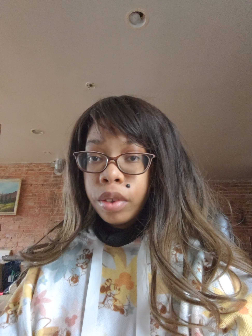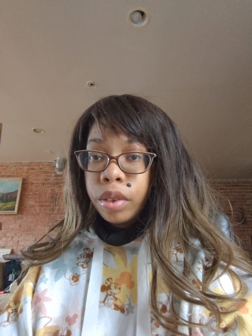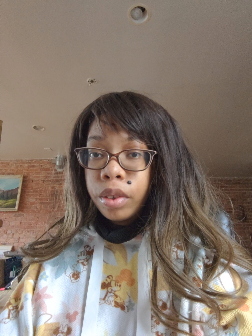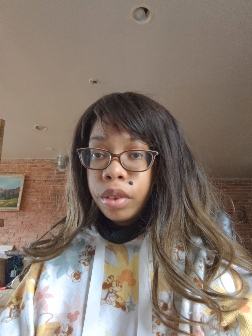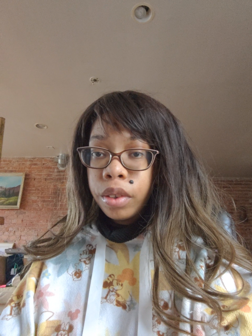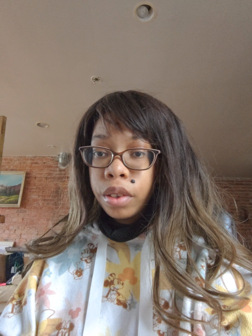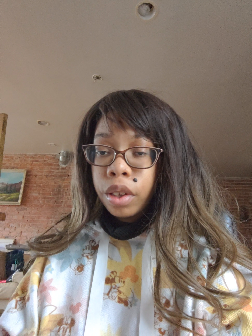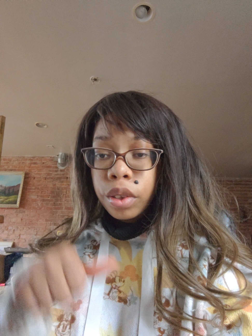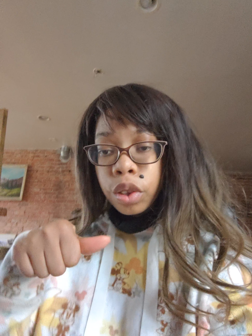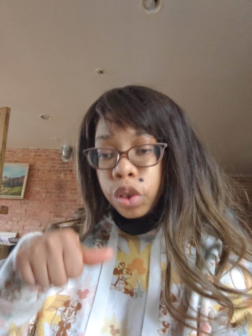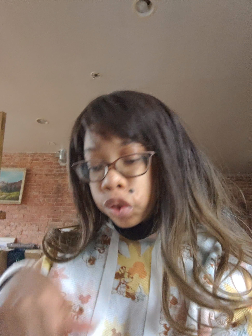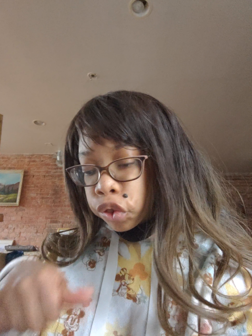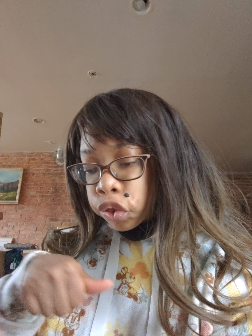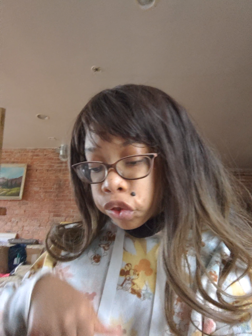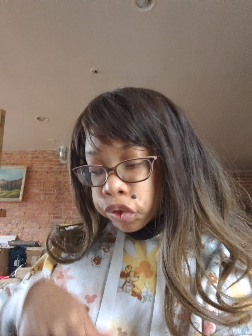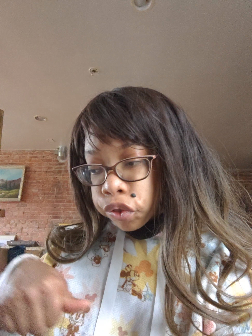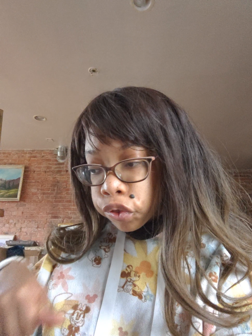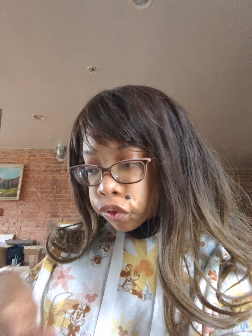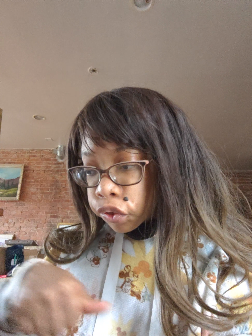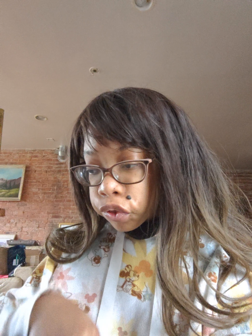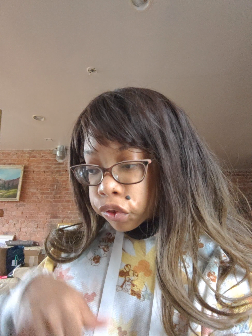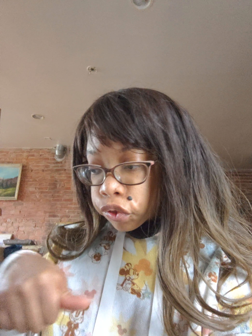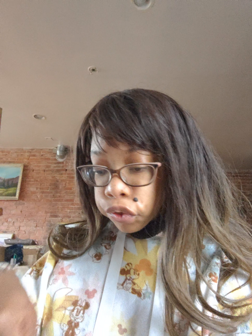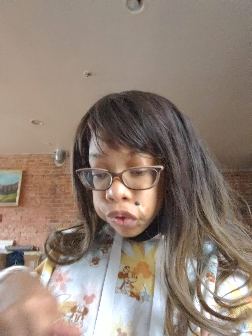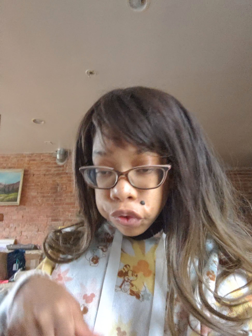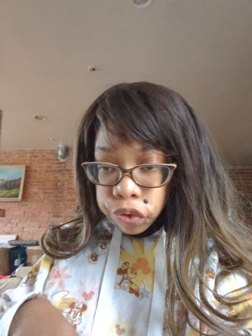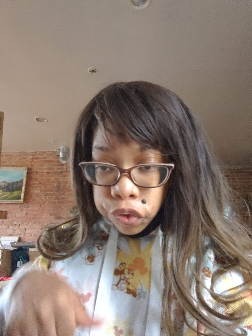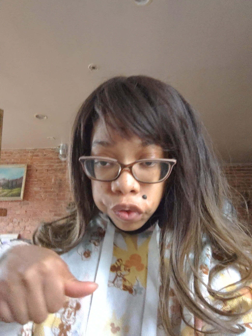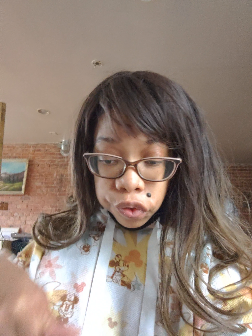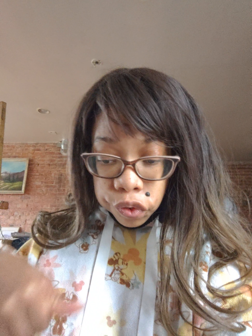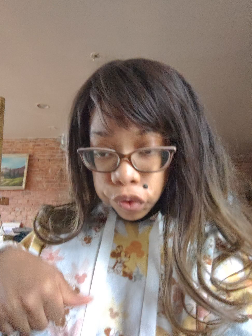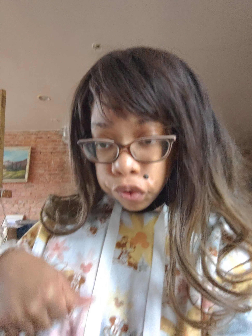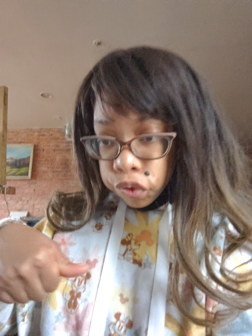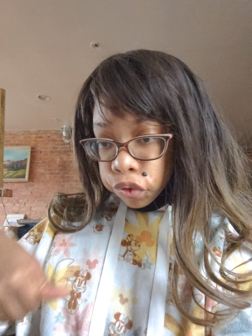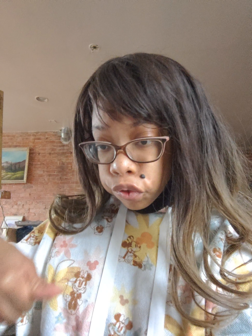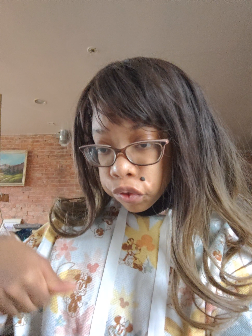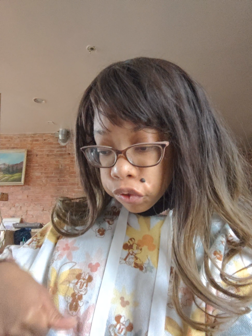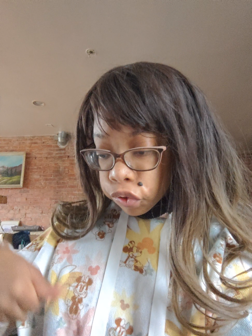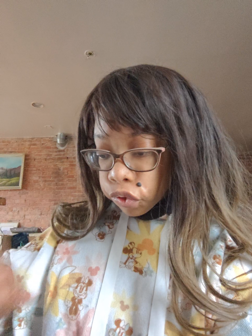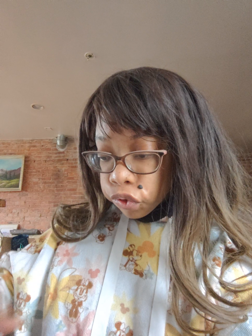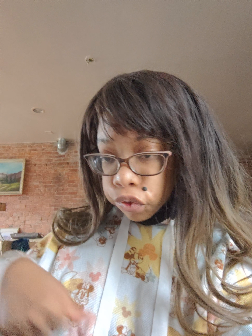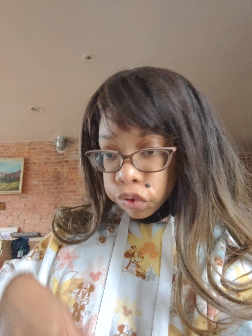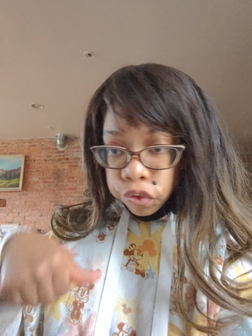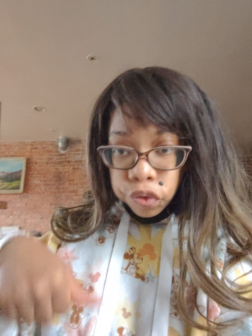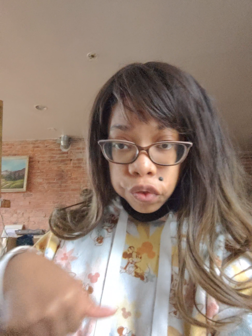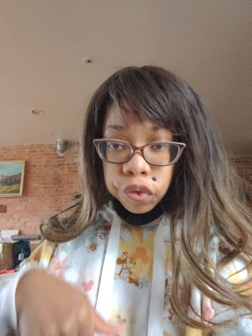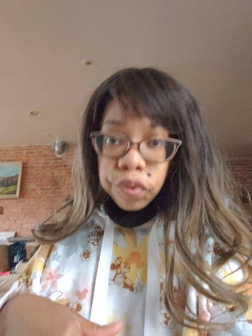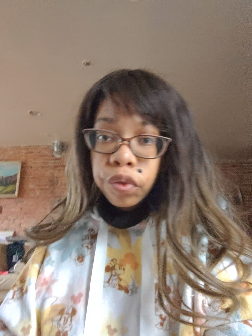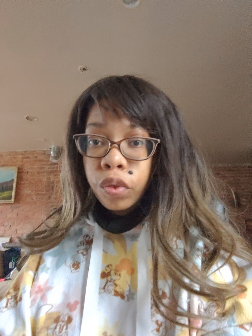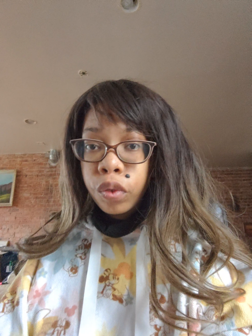puzzle